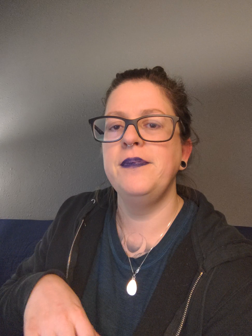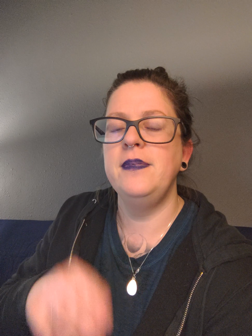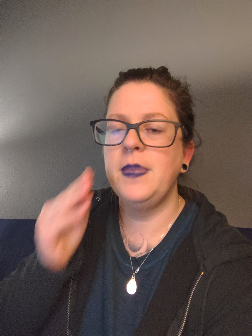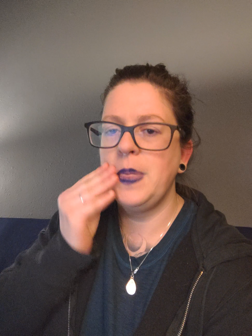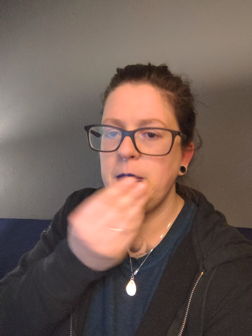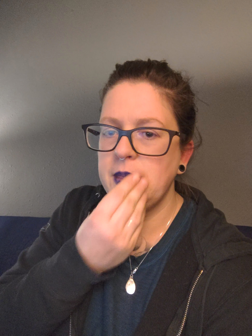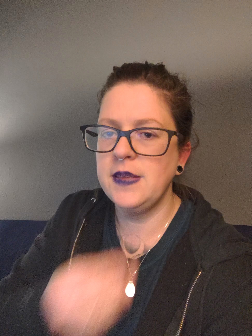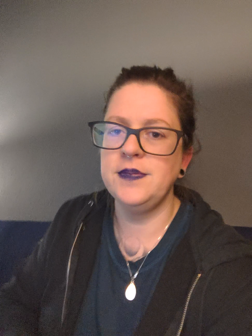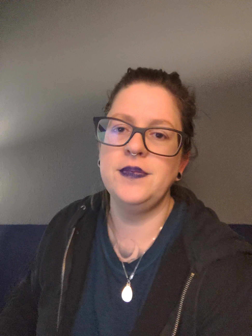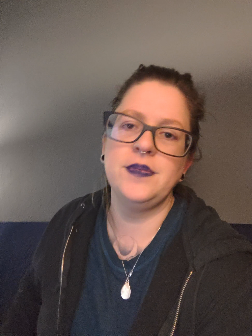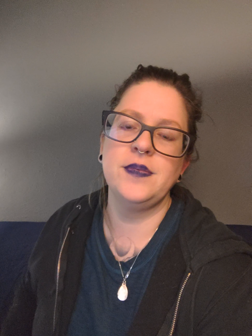napkin